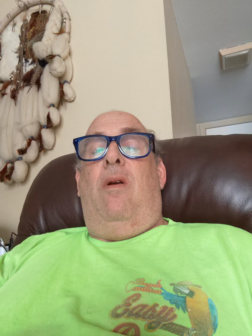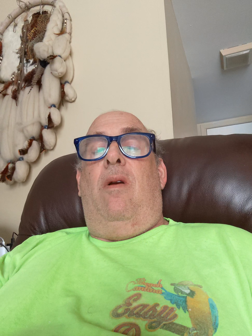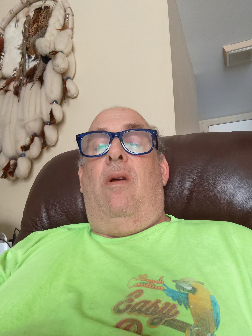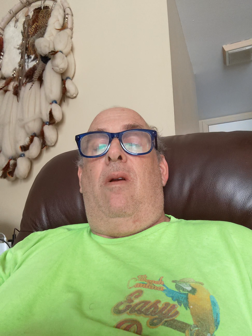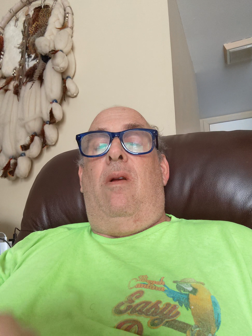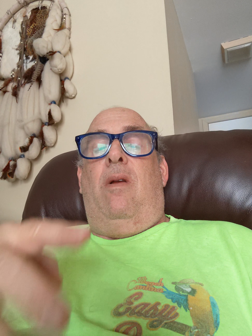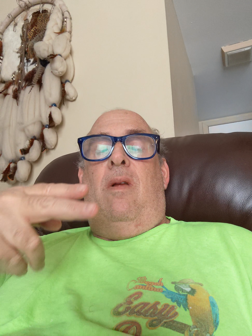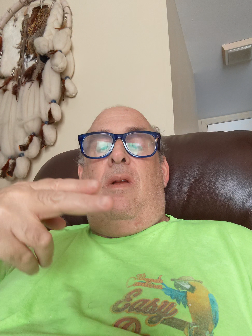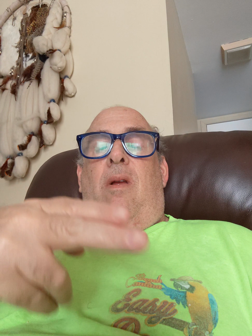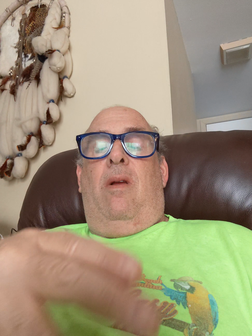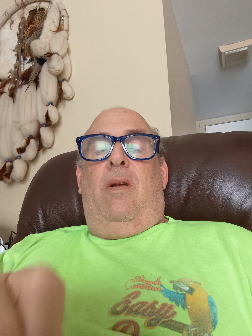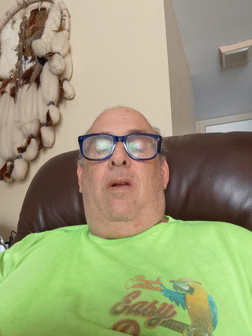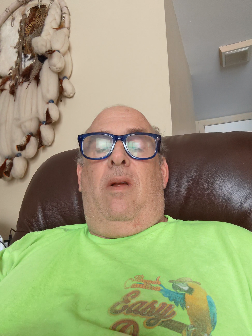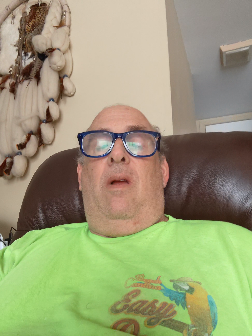scissors